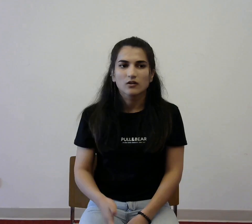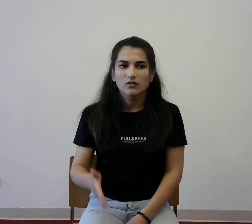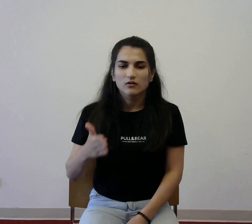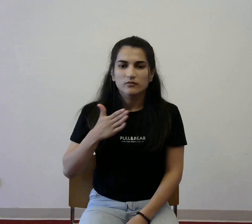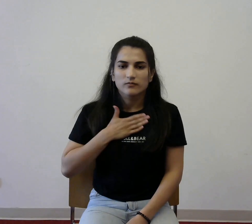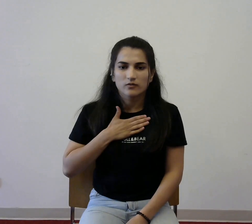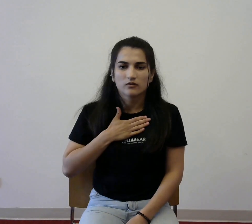mən